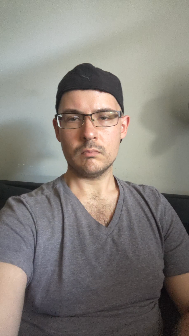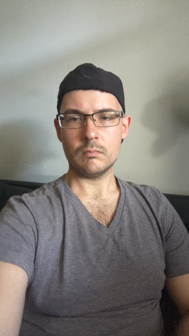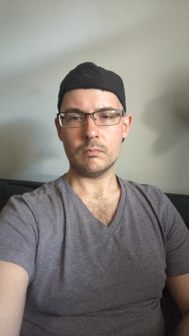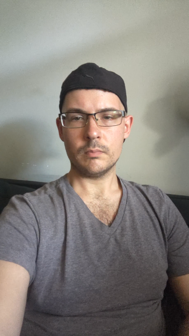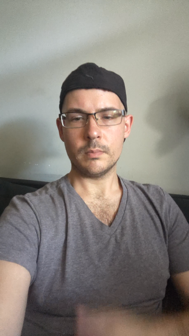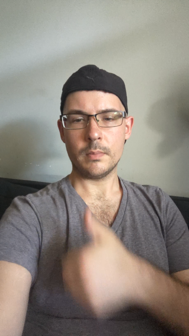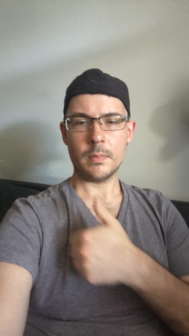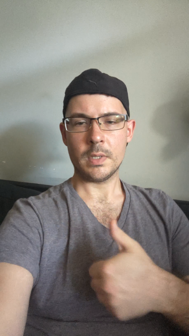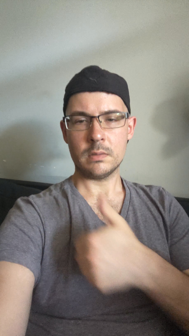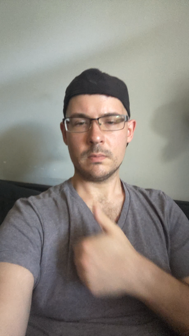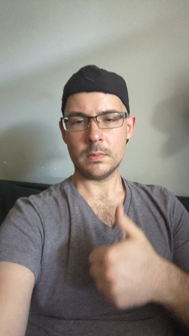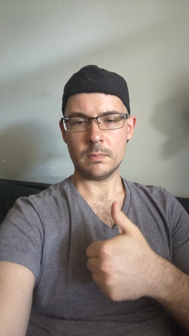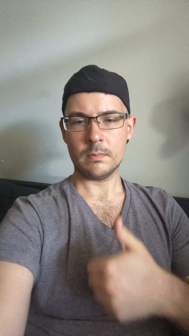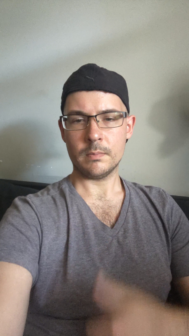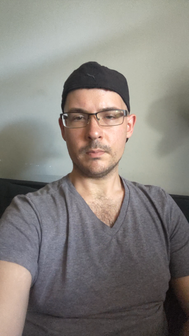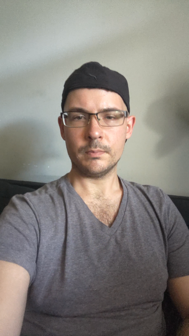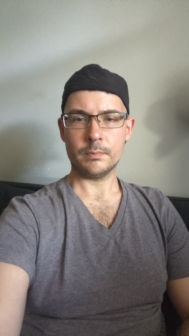basement